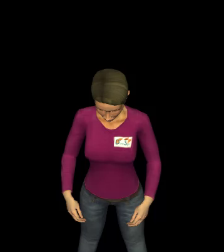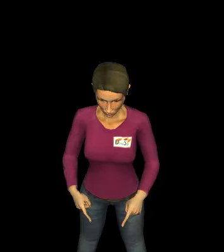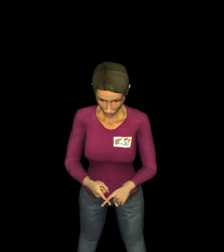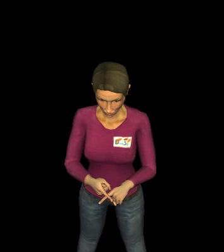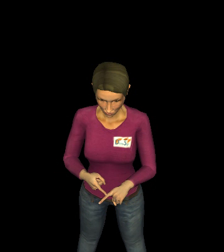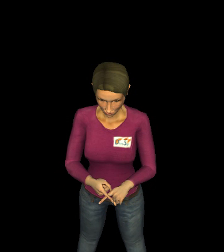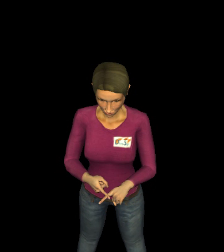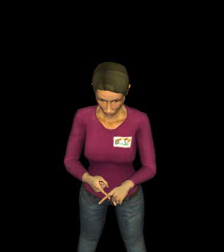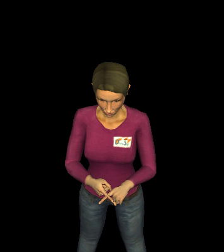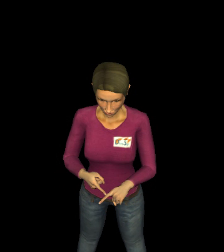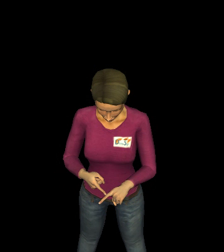سكاكين